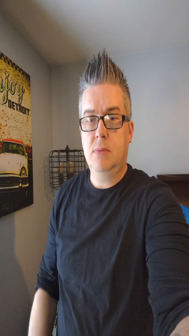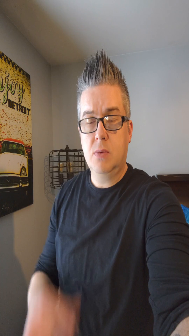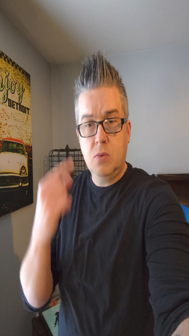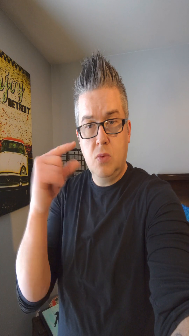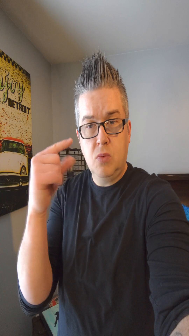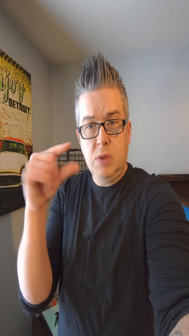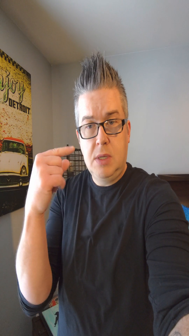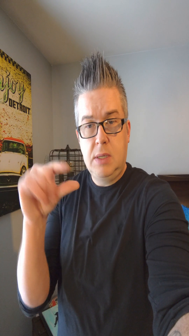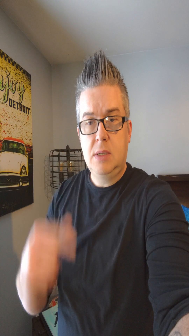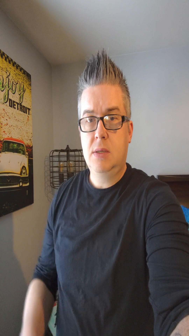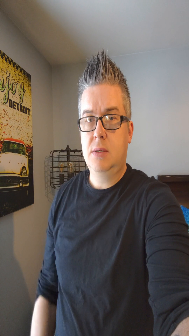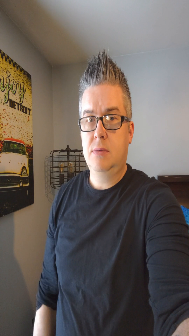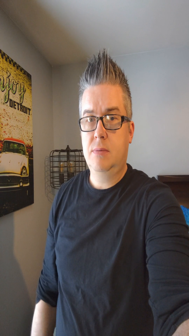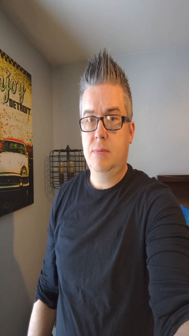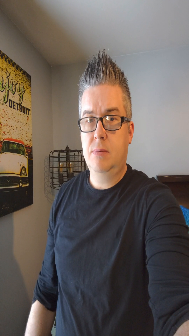green